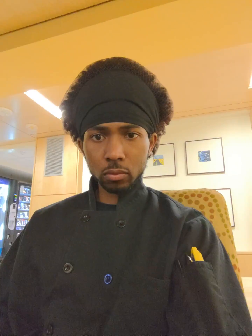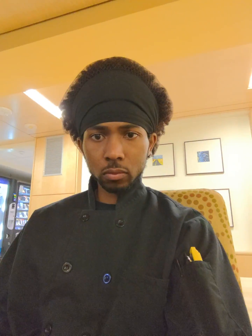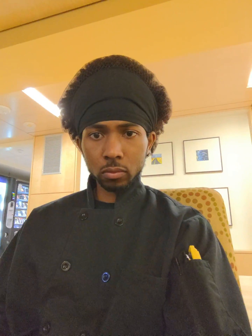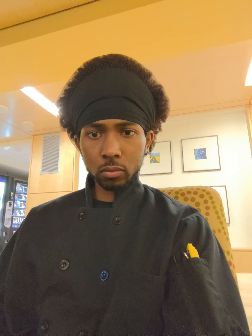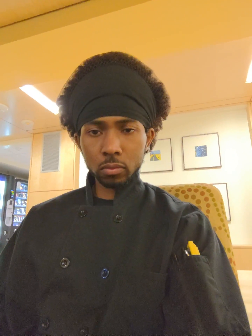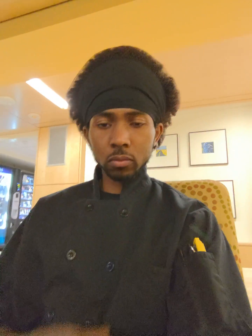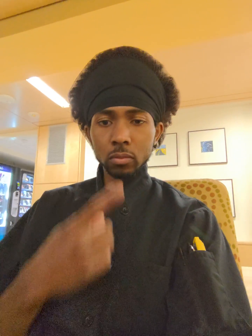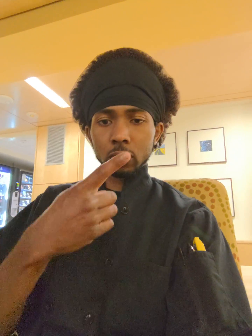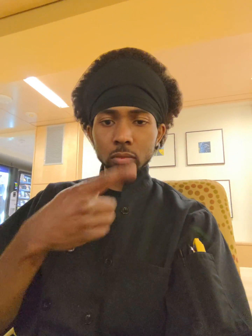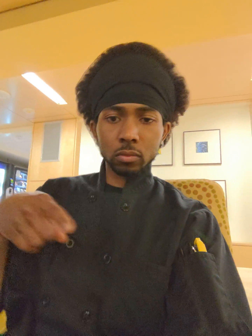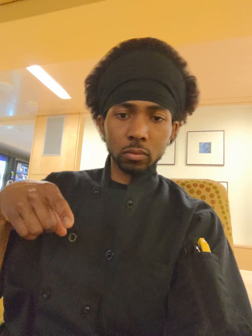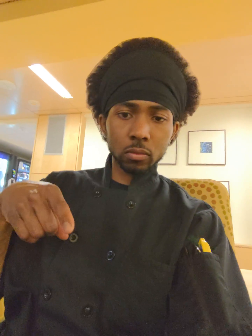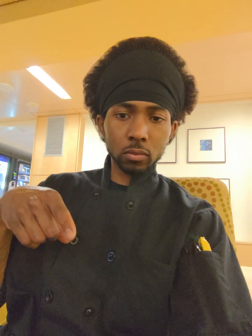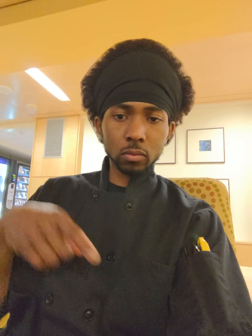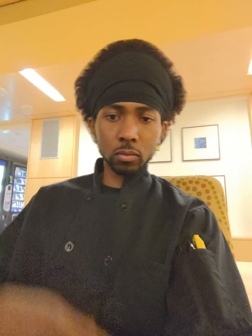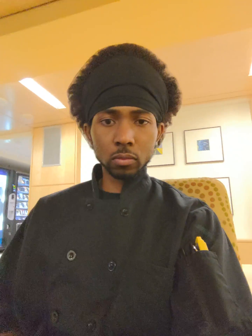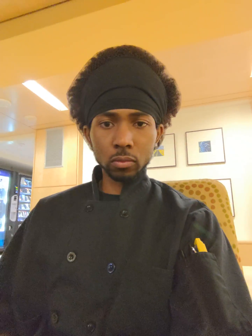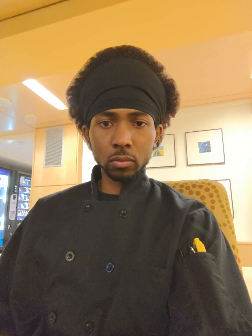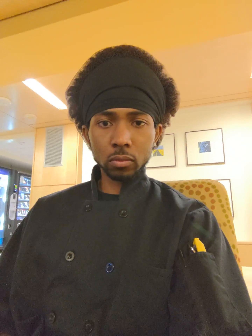cut